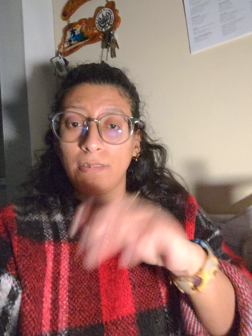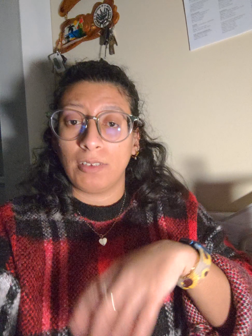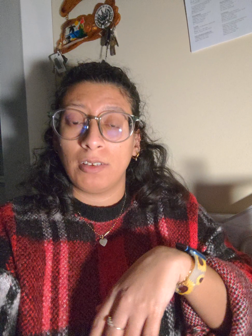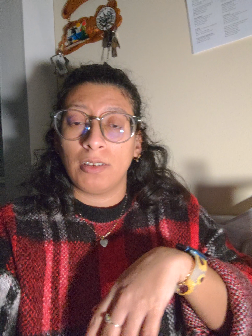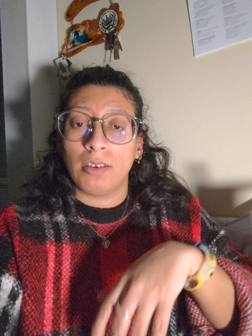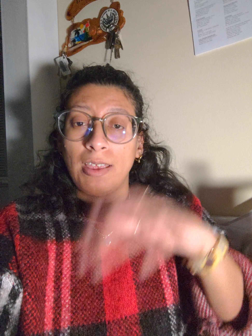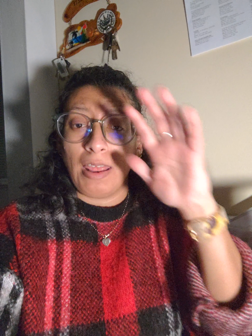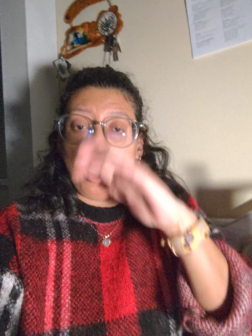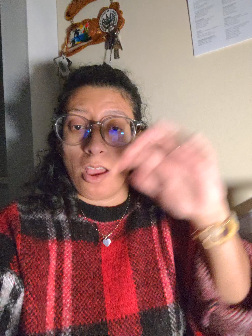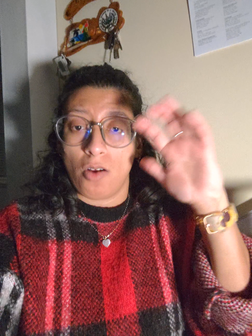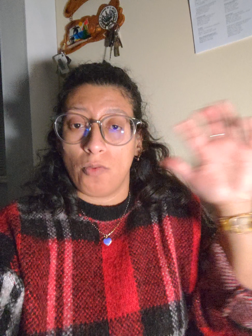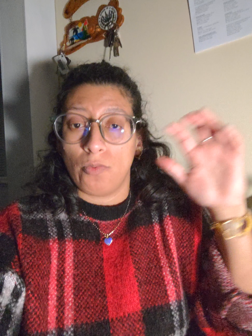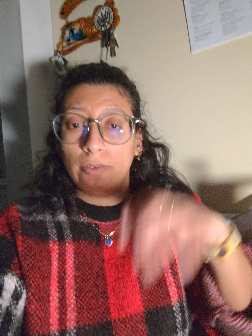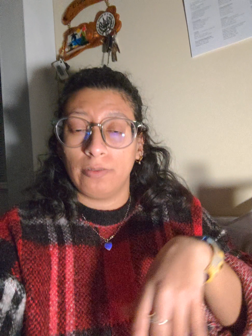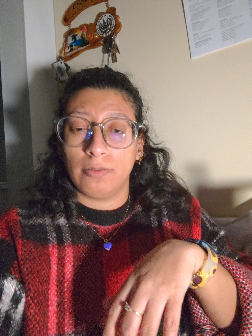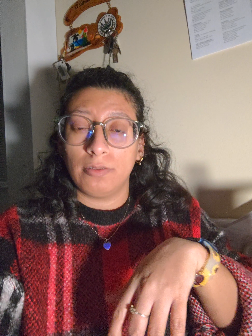cloud